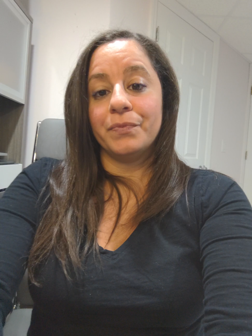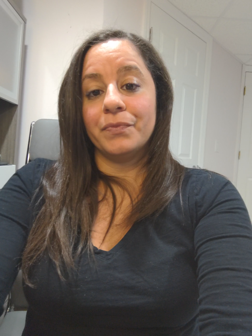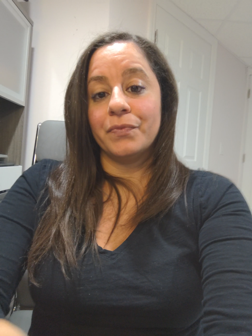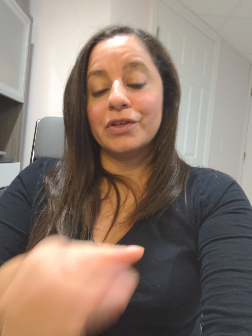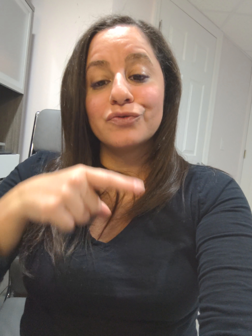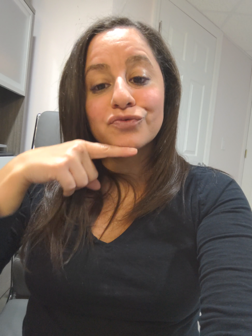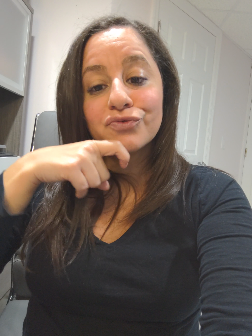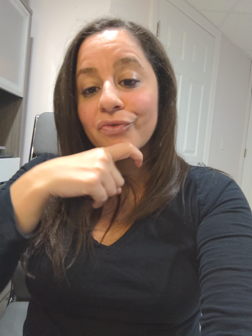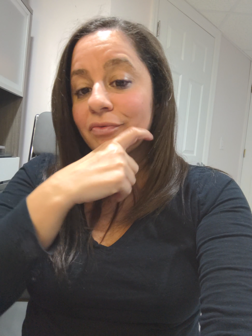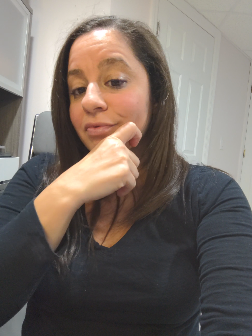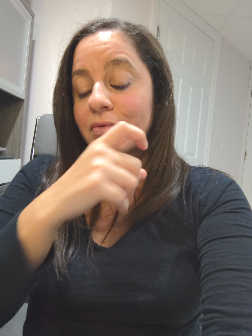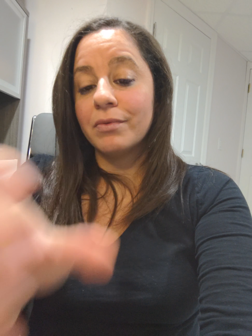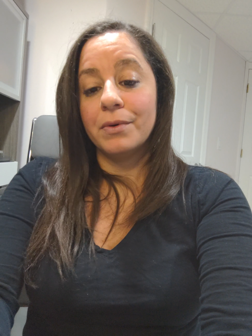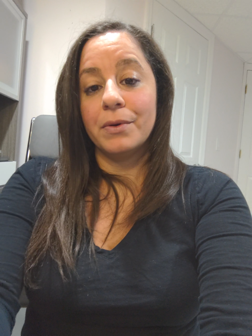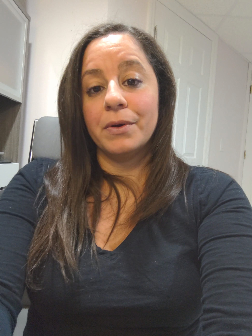cereal